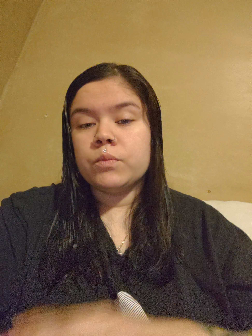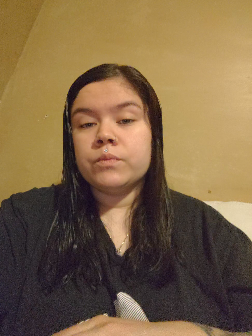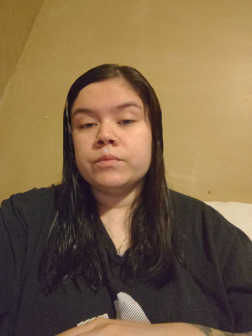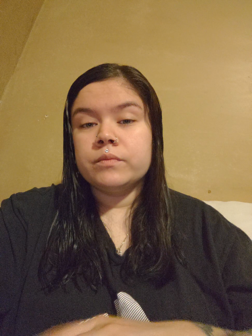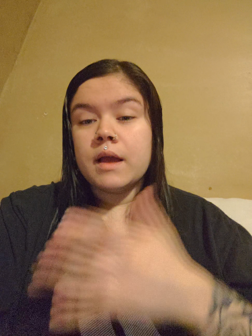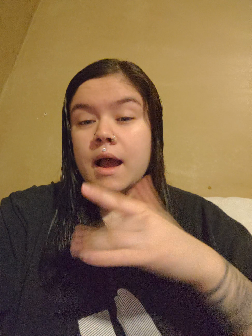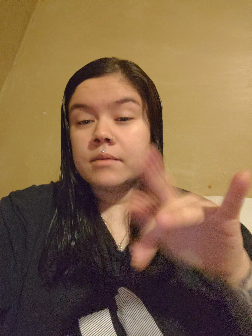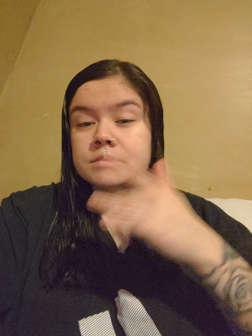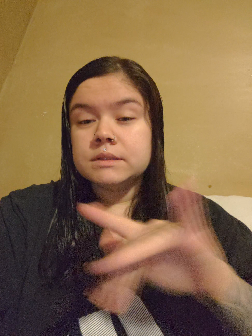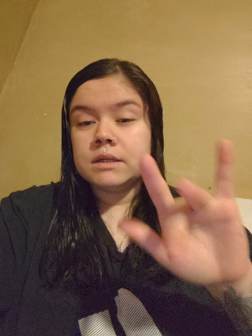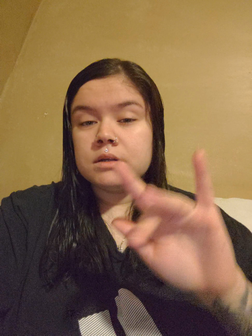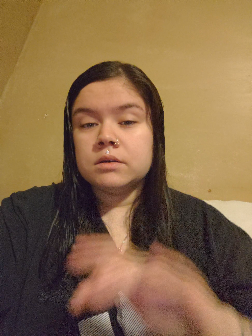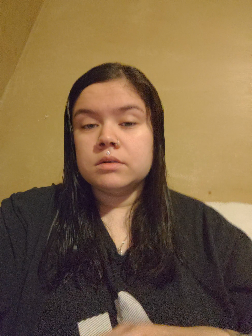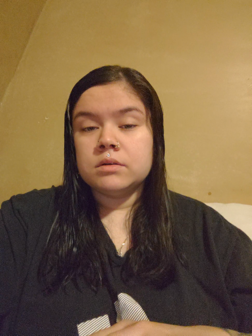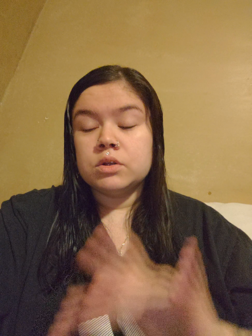empty